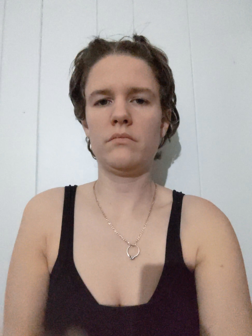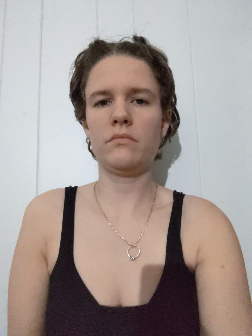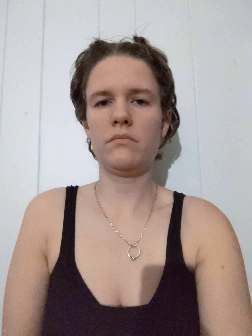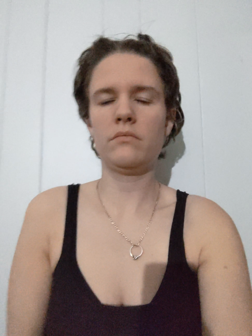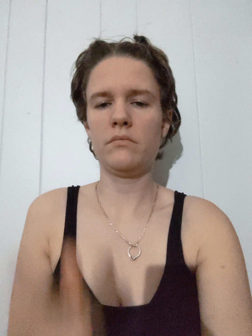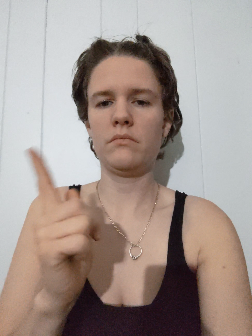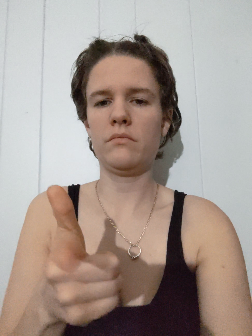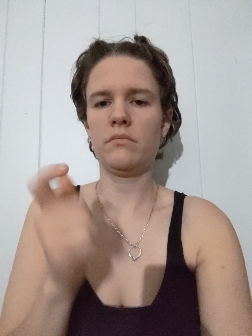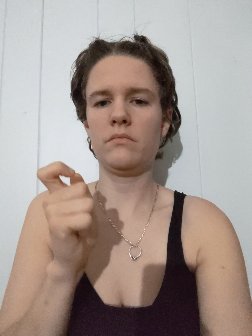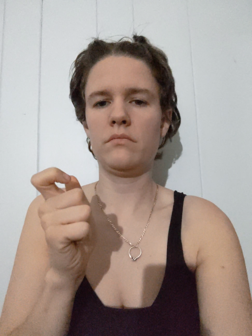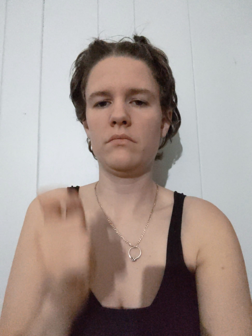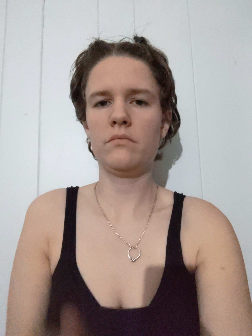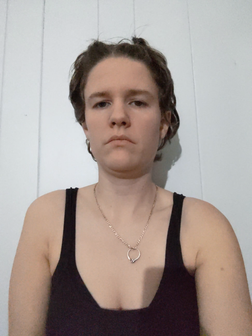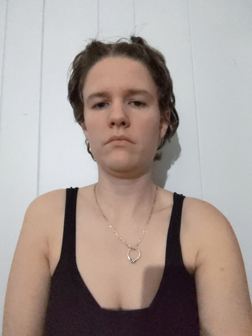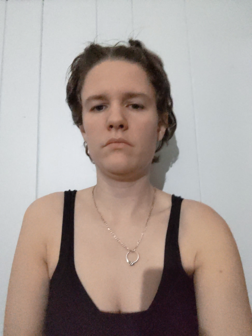fast